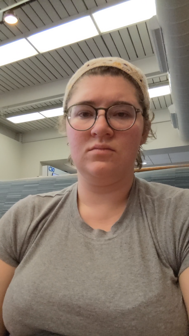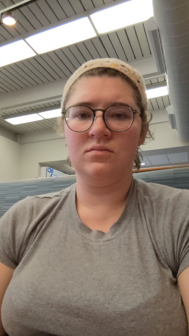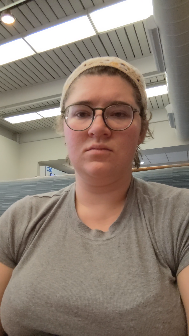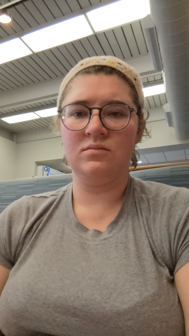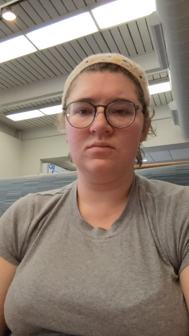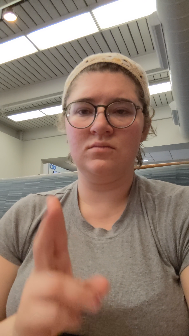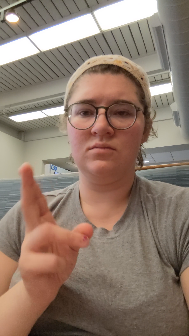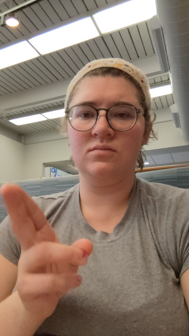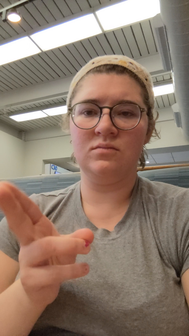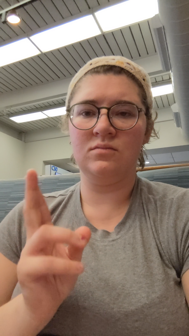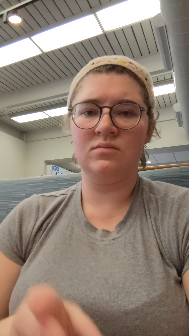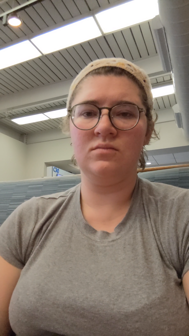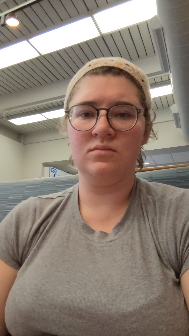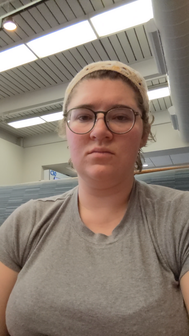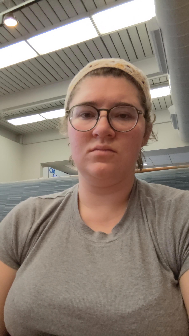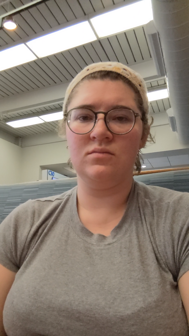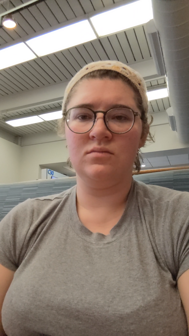hurry